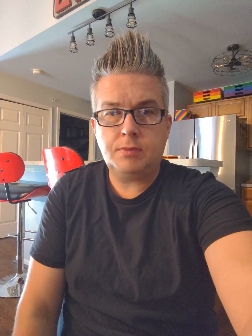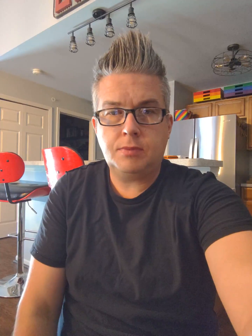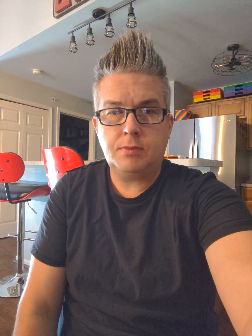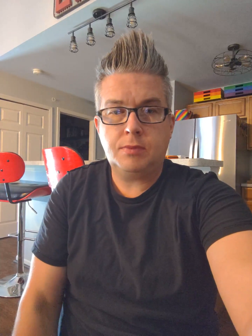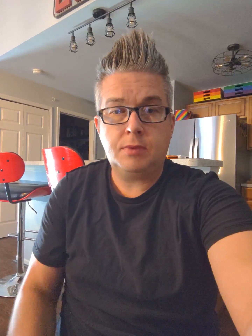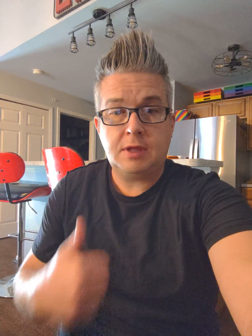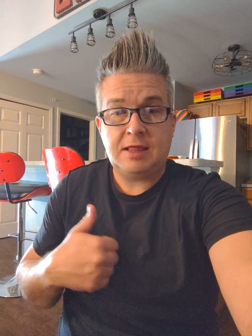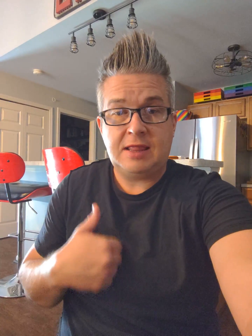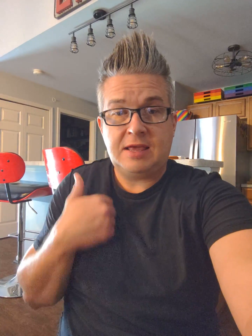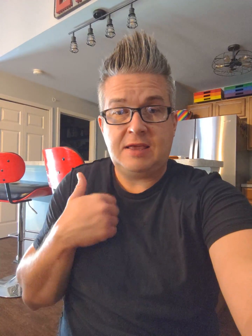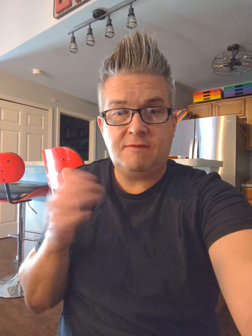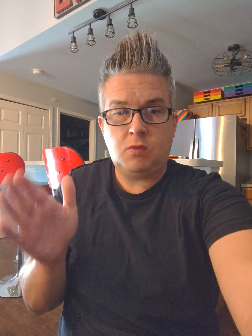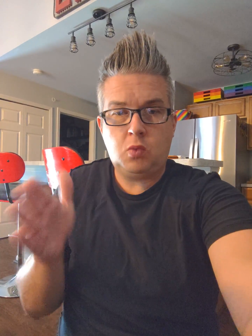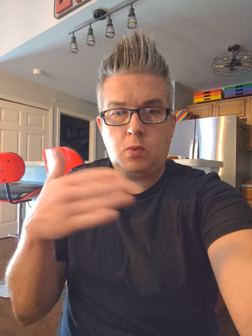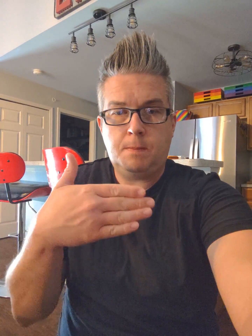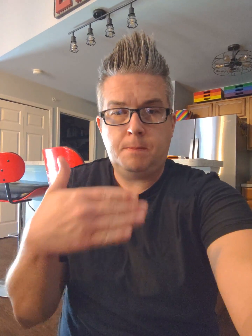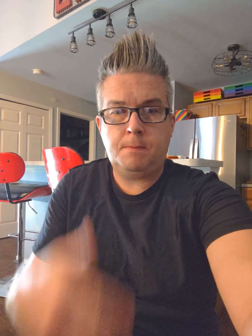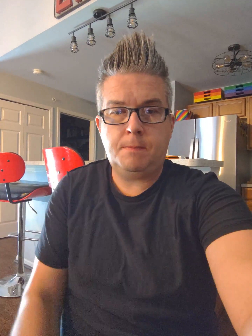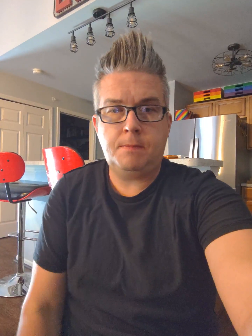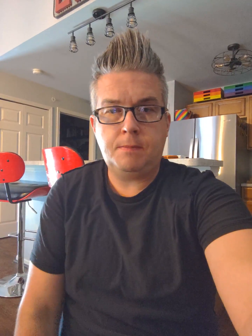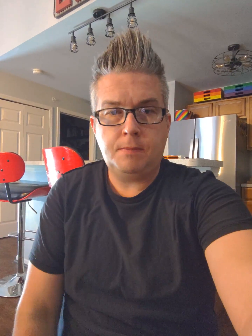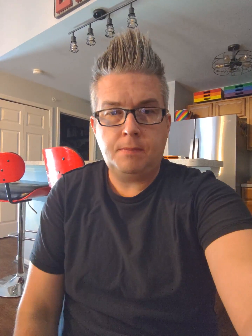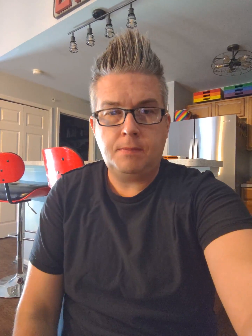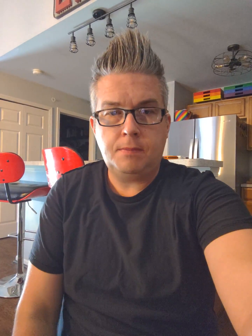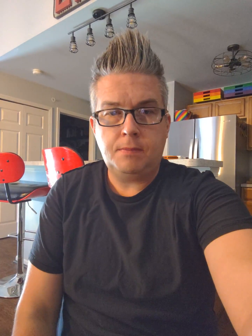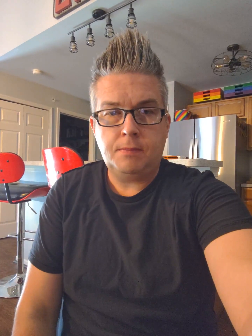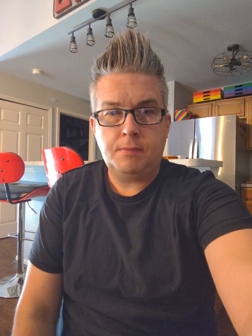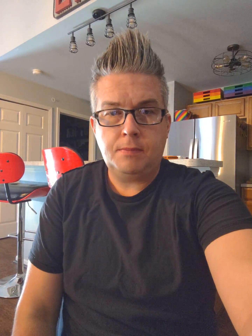living room